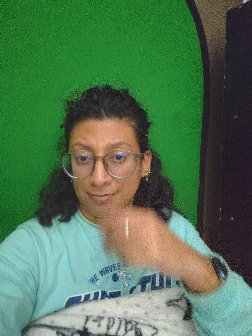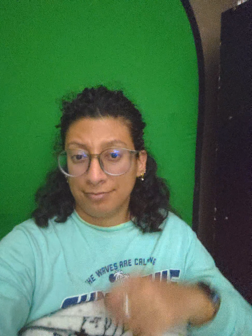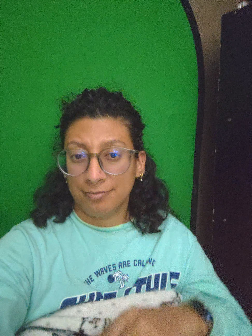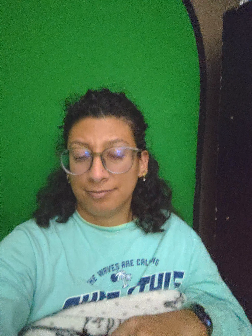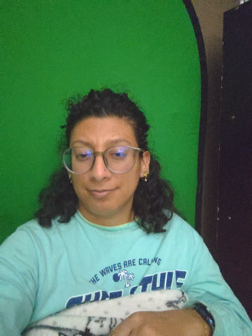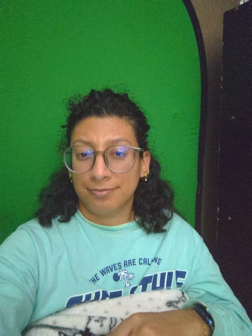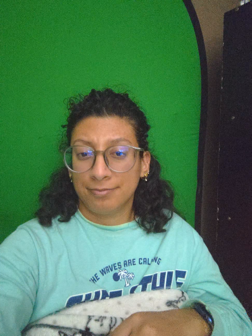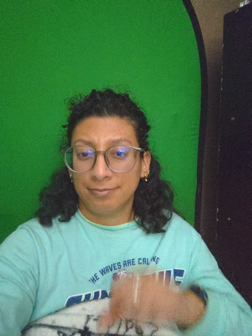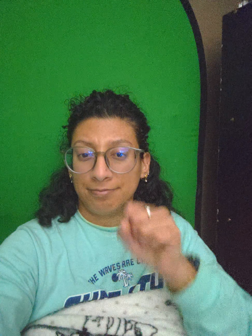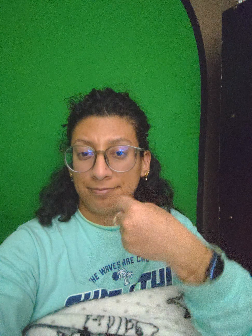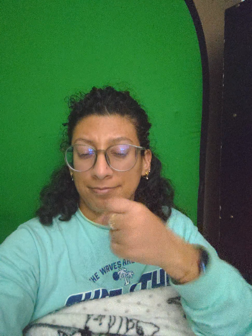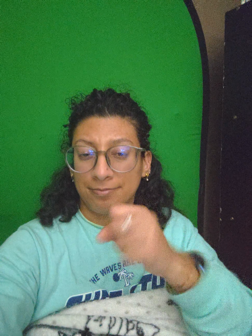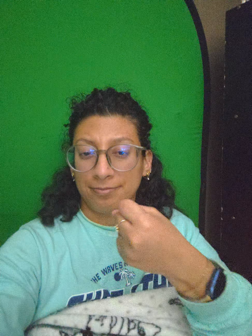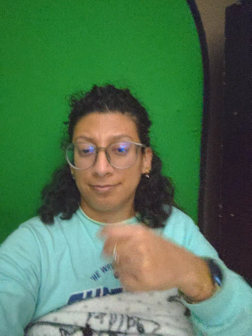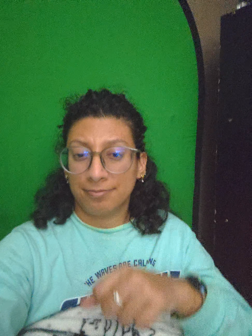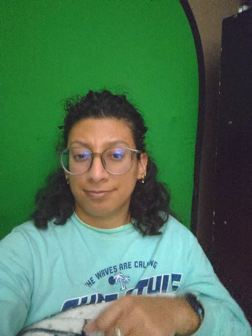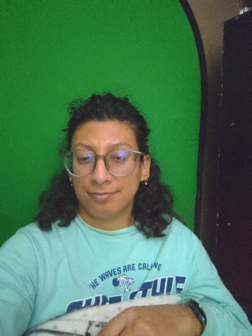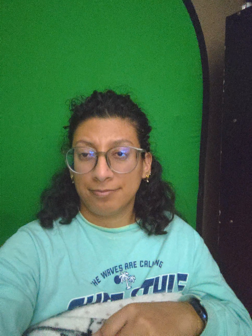make